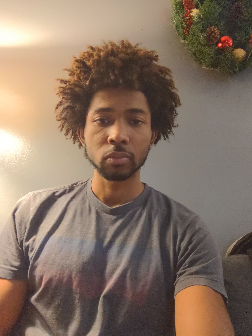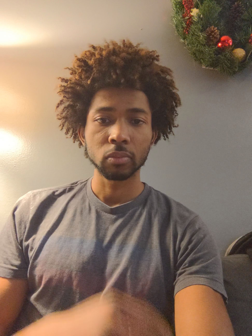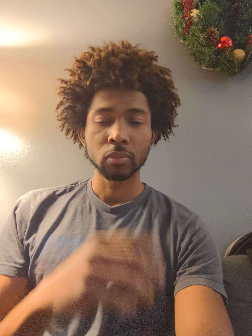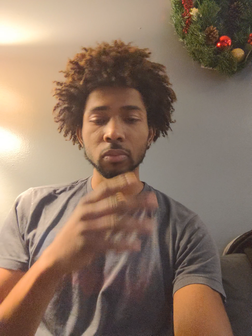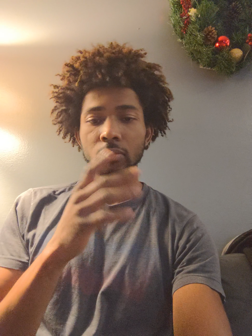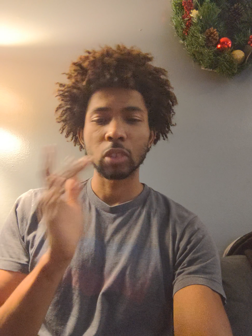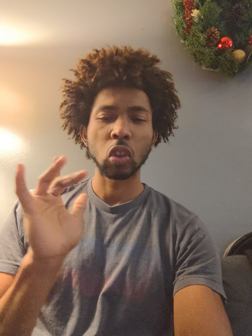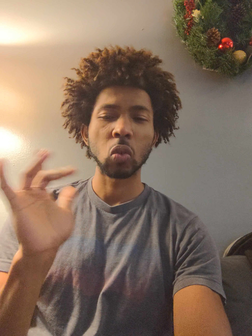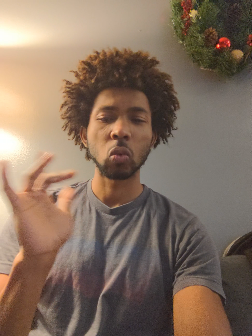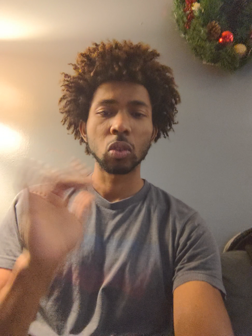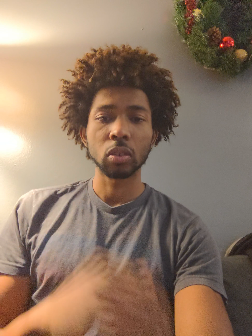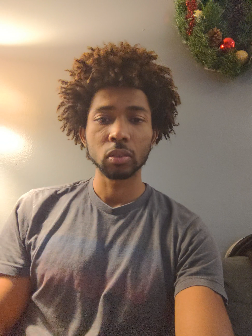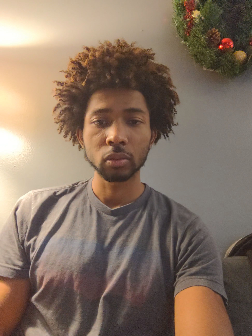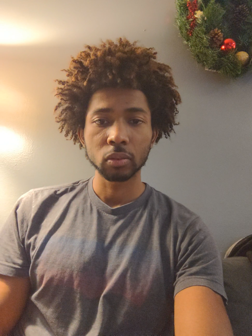yucky